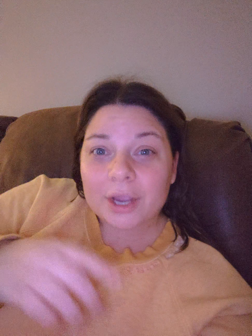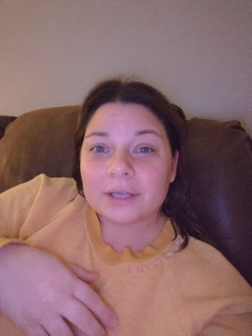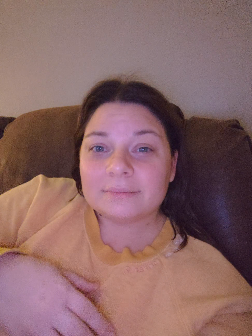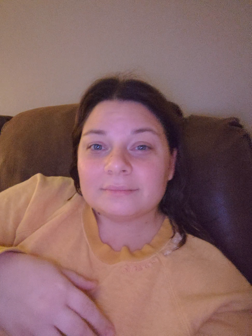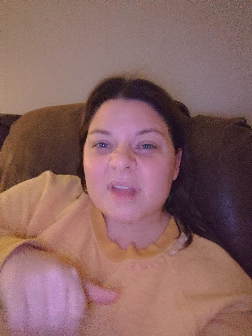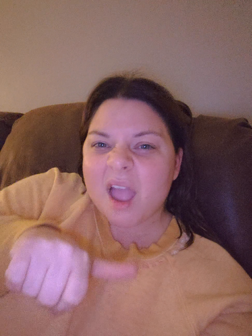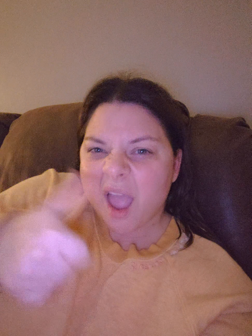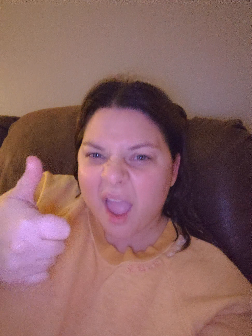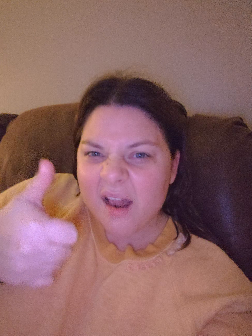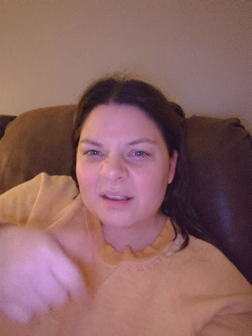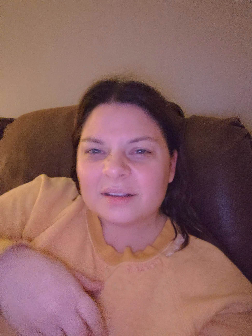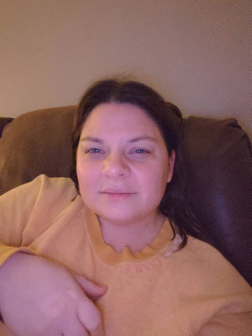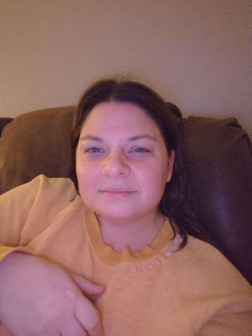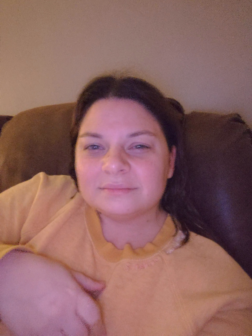any